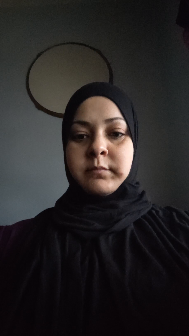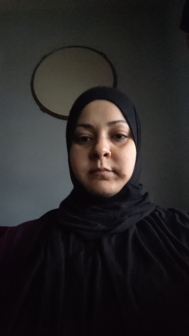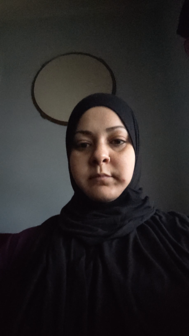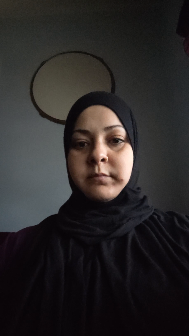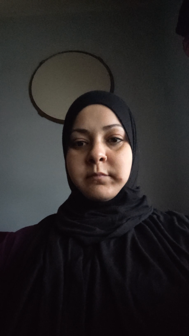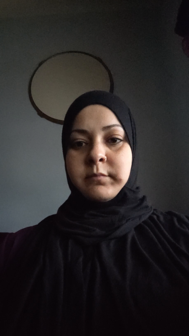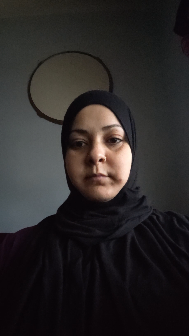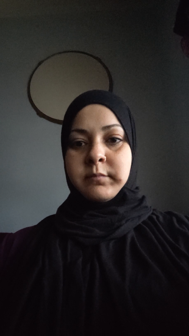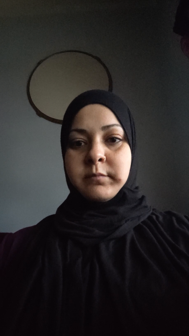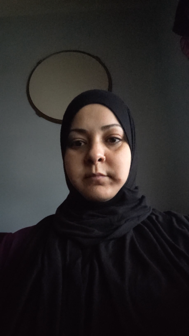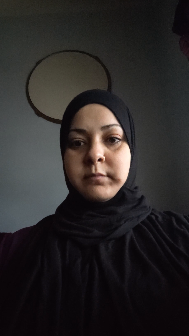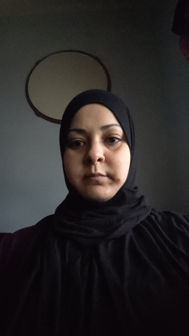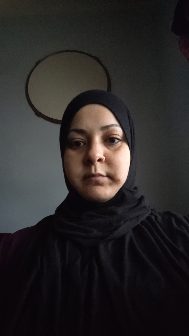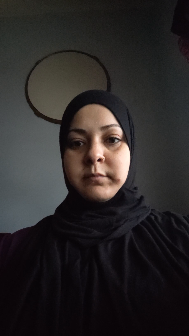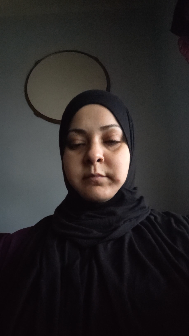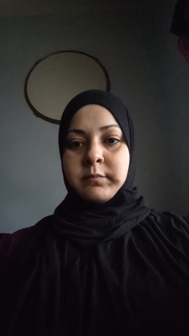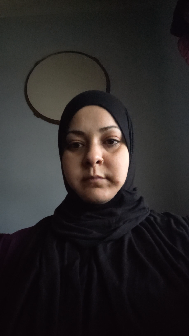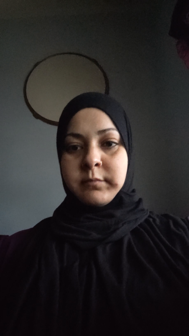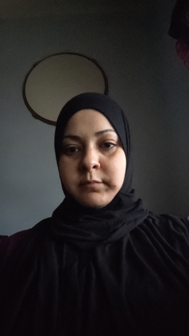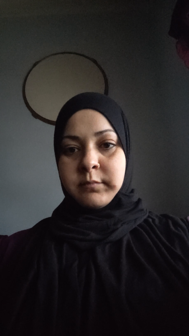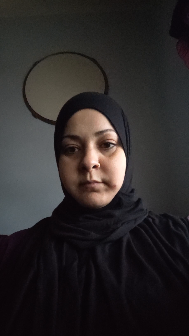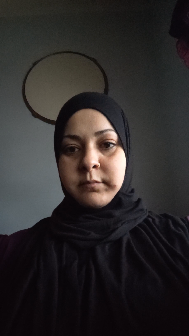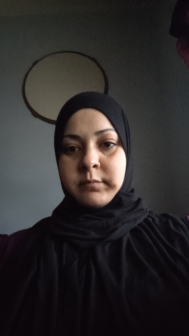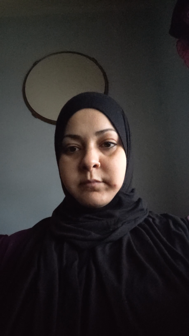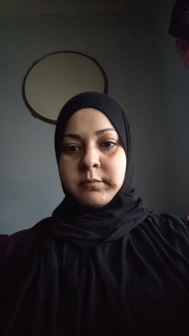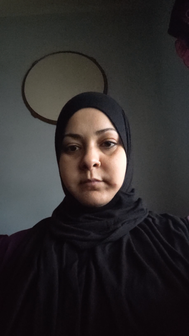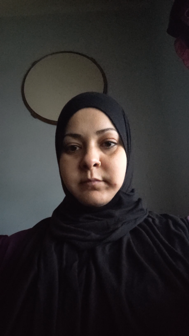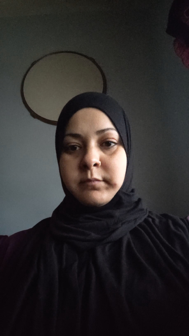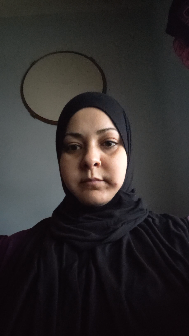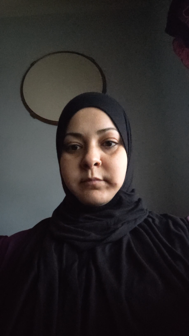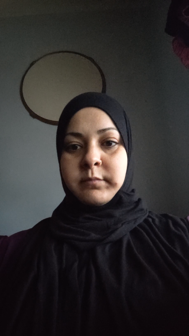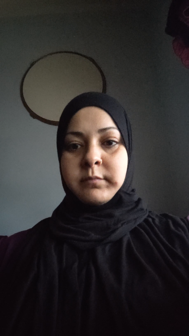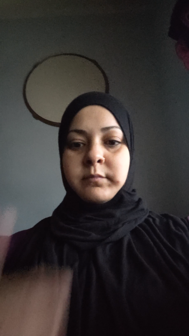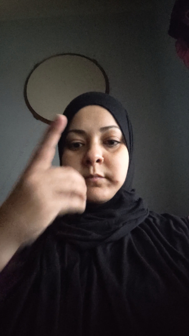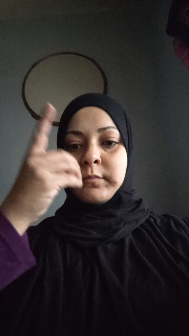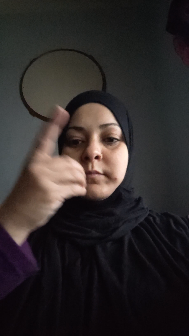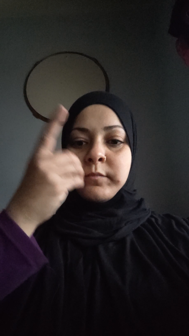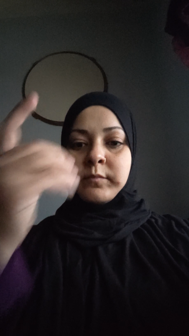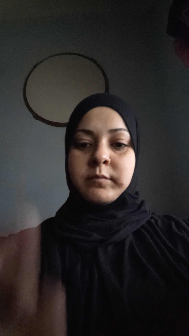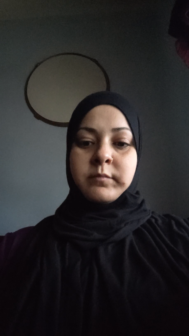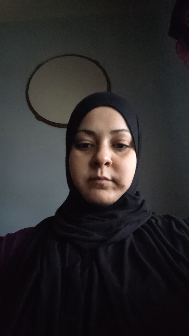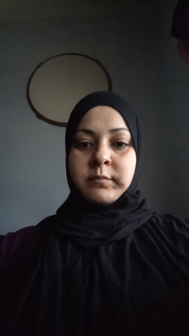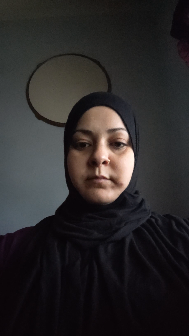dinner